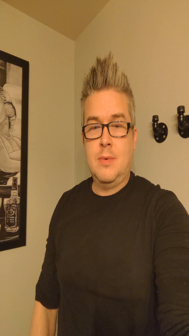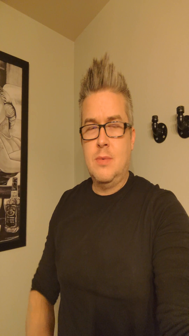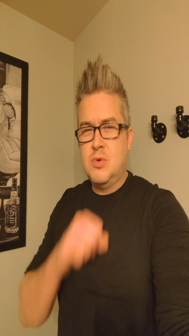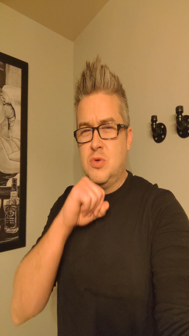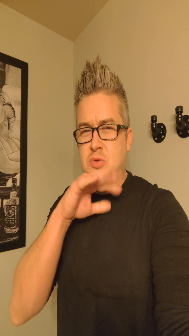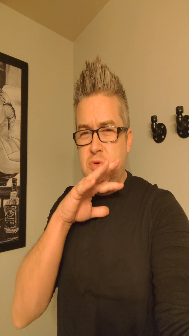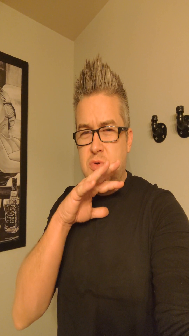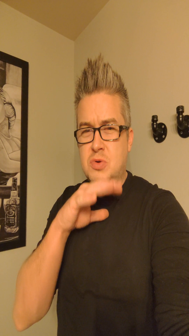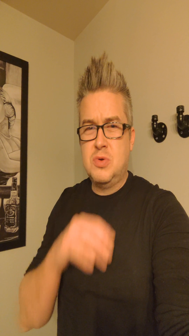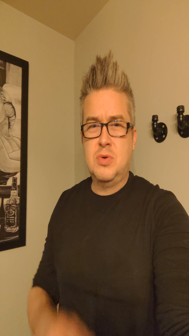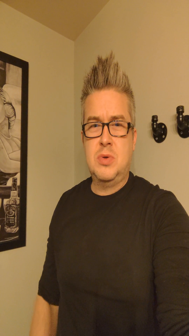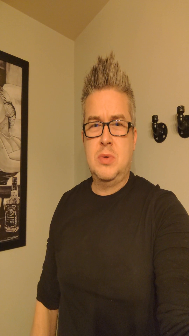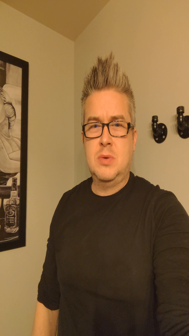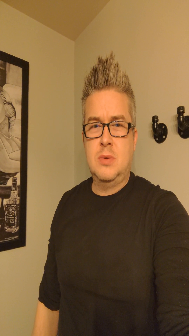dirty